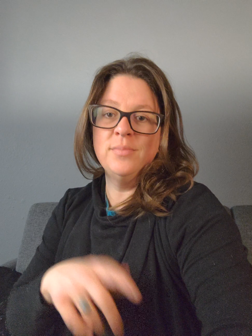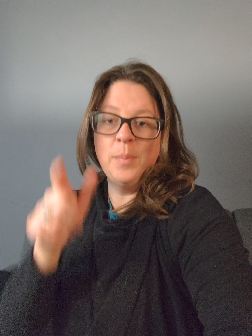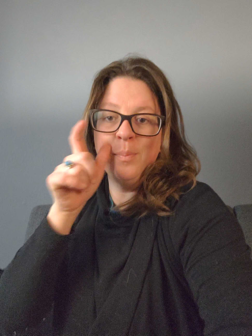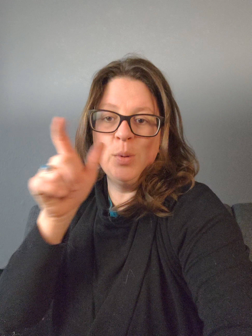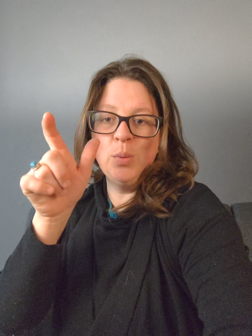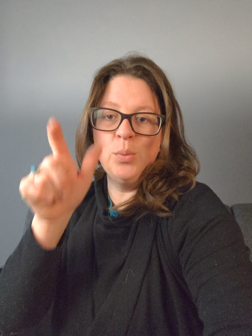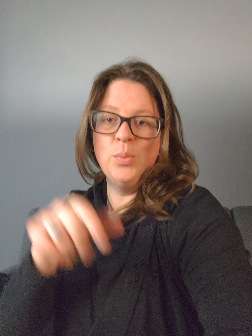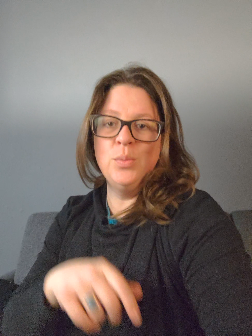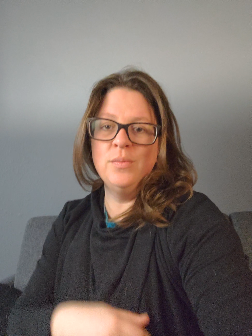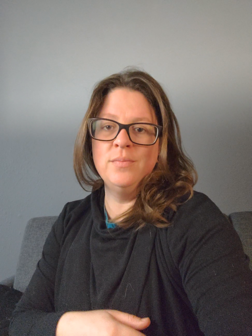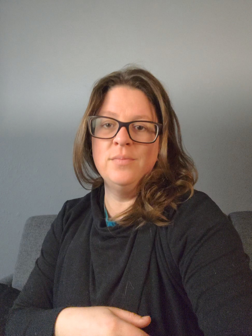moon